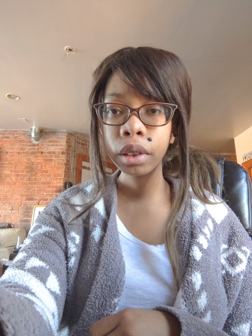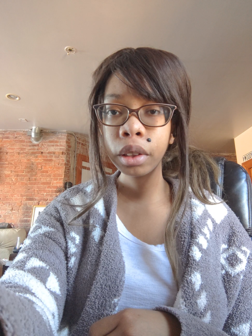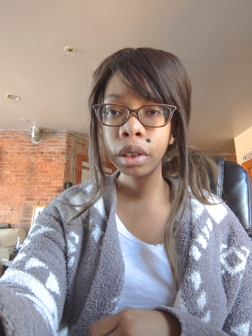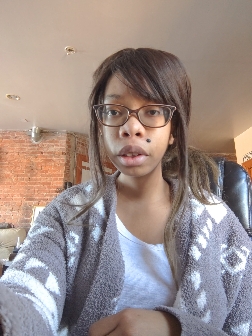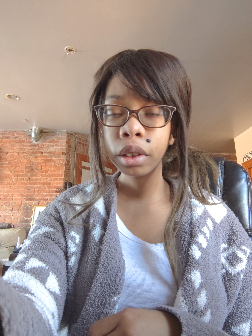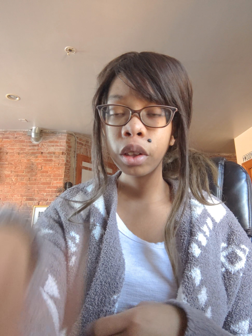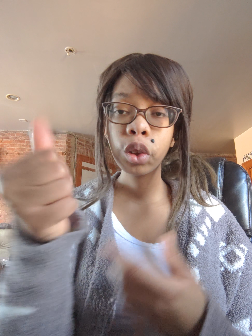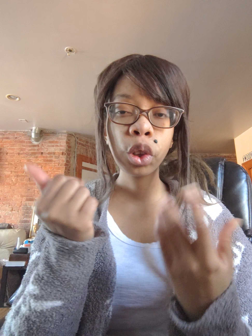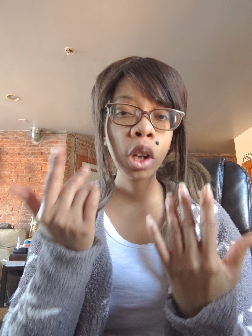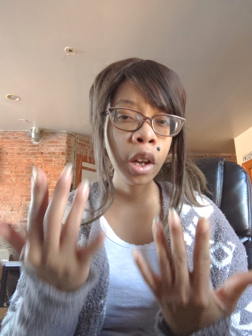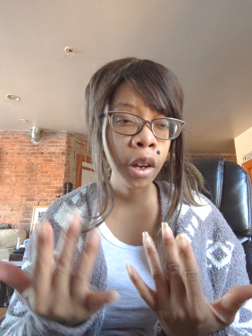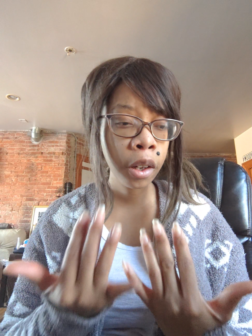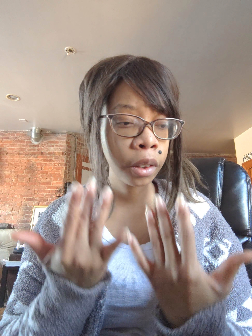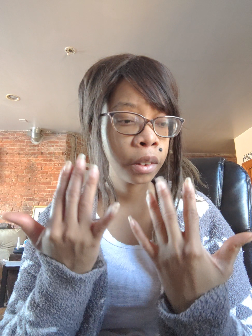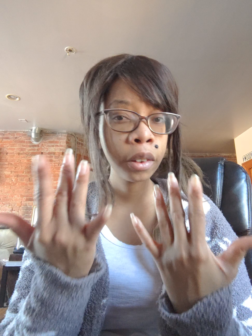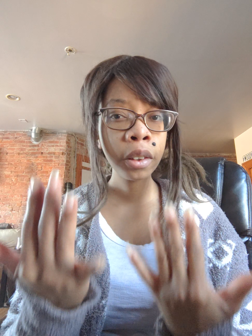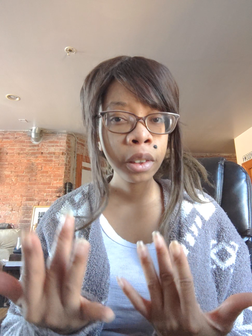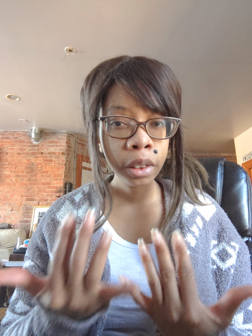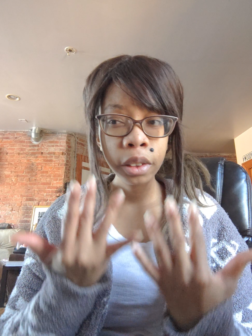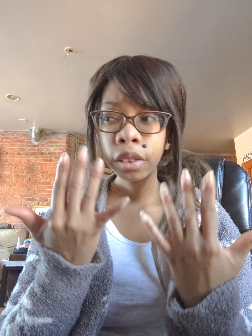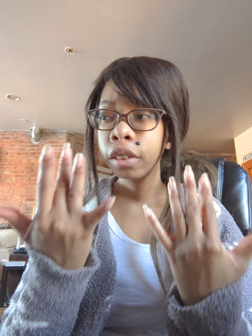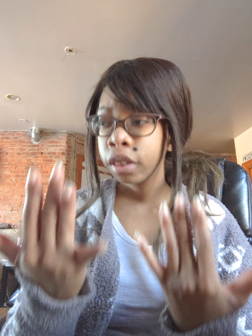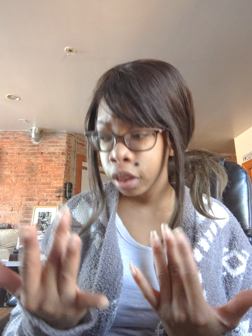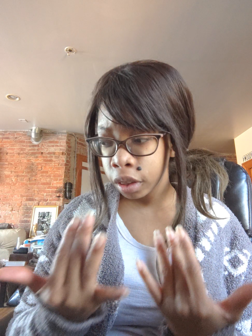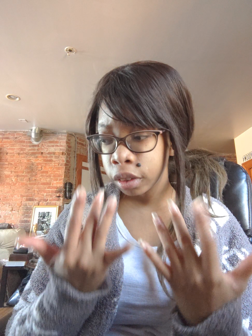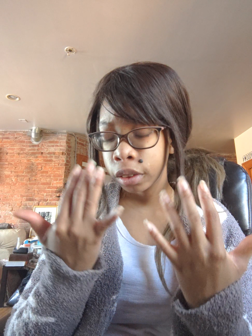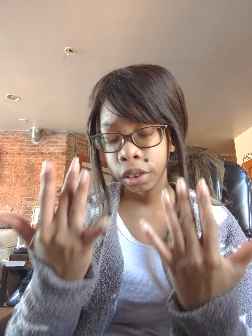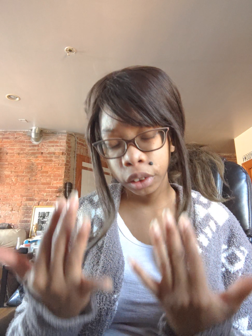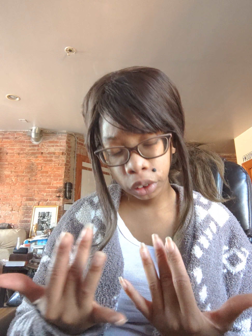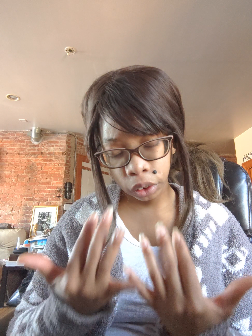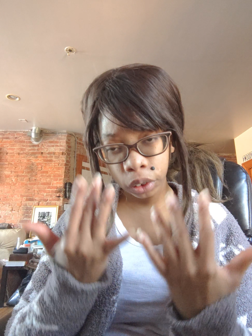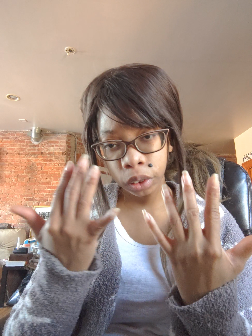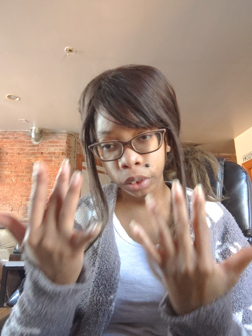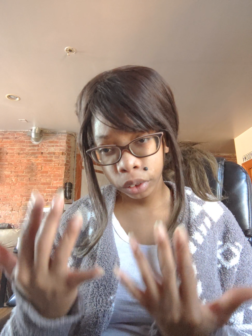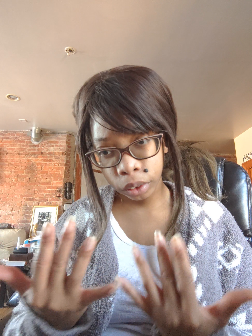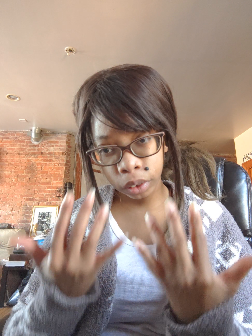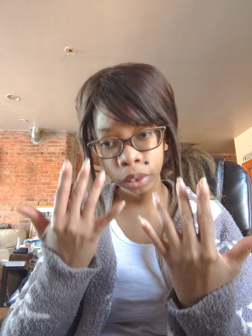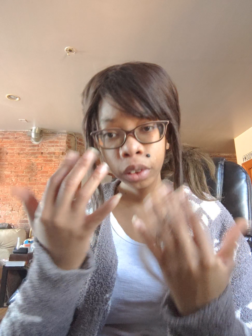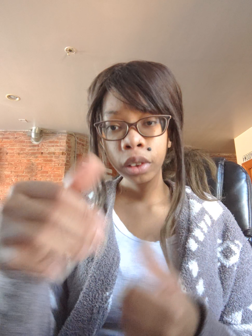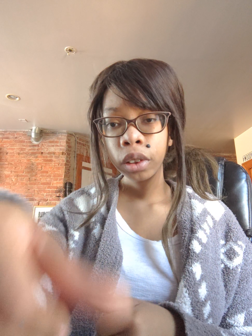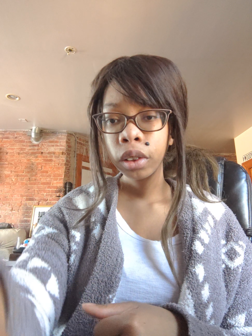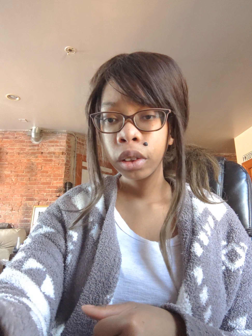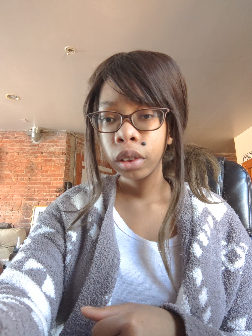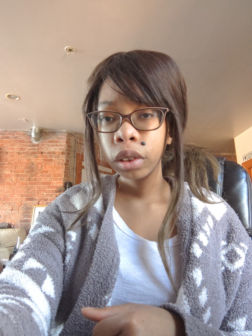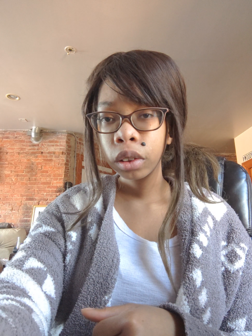wait